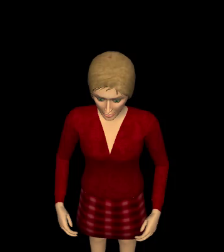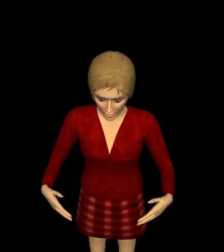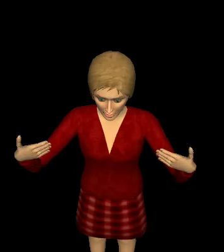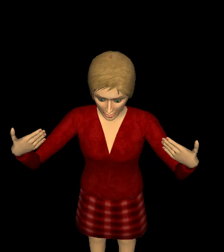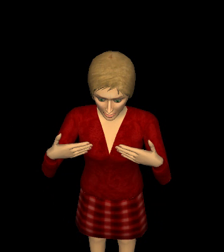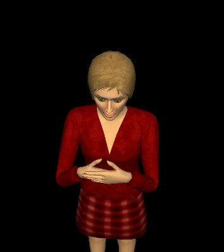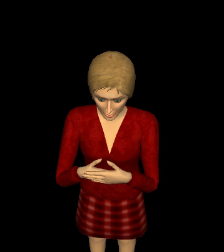الليل